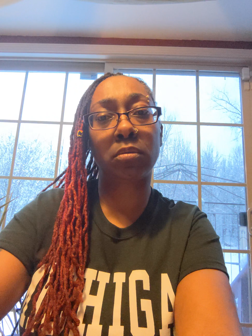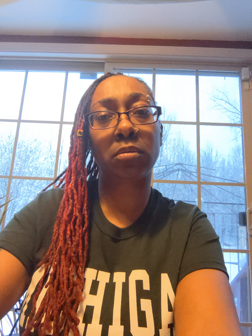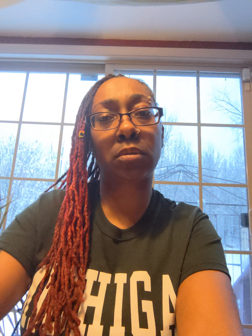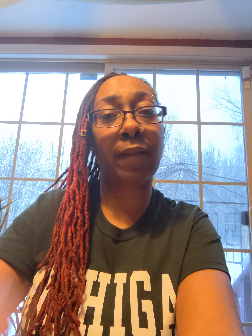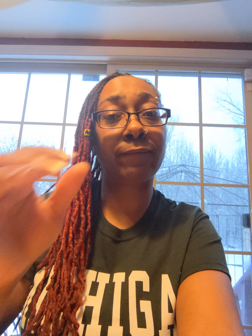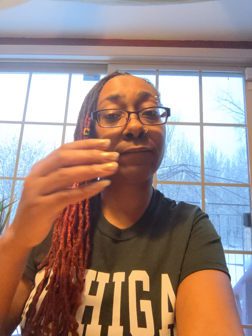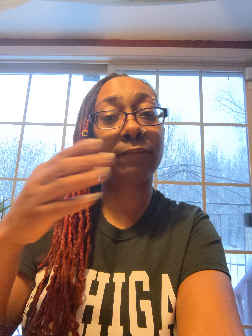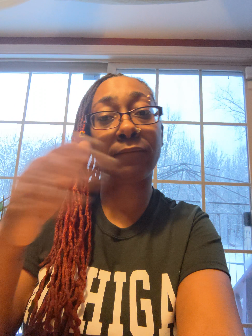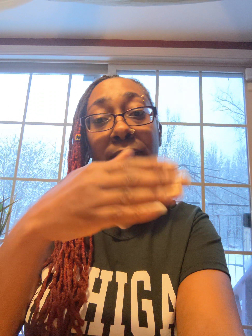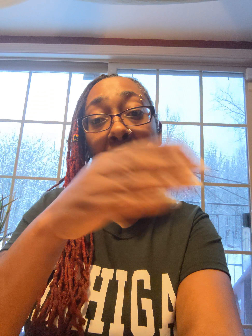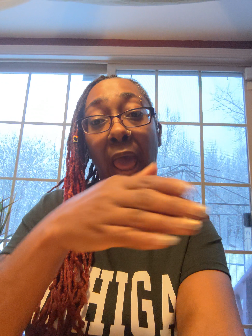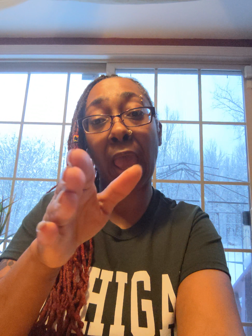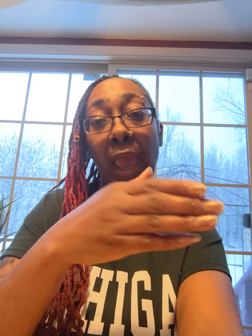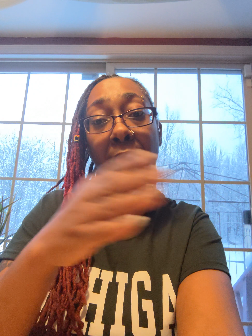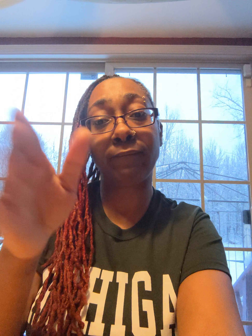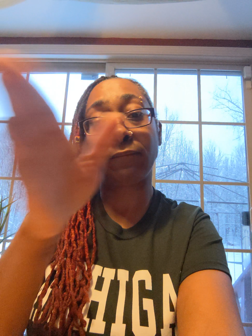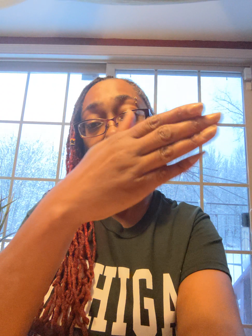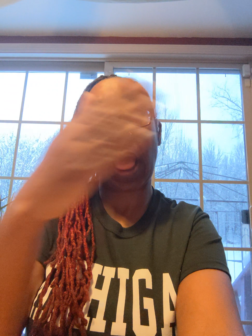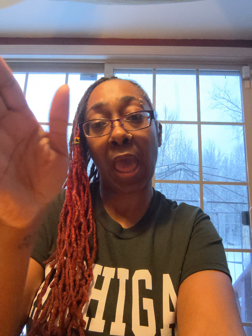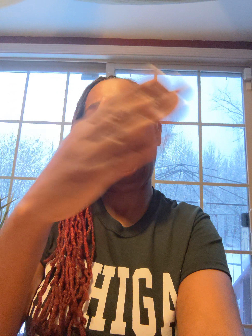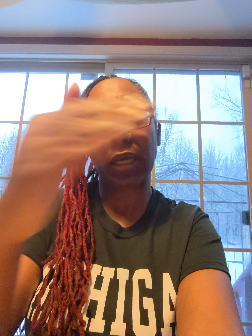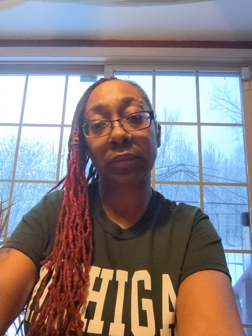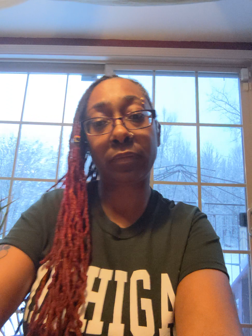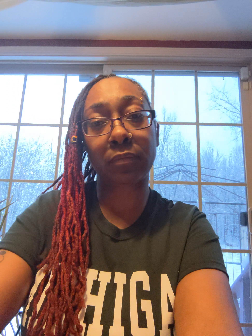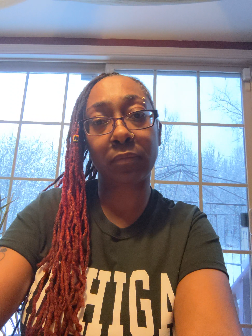flag